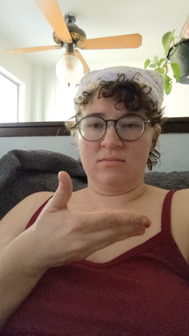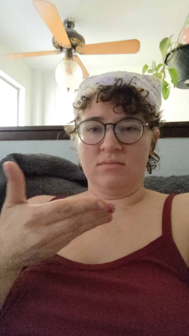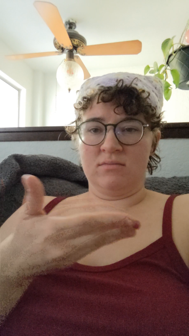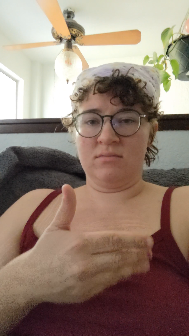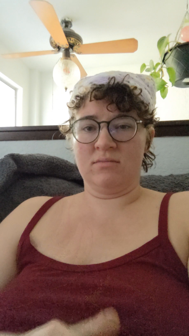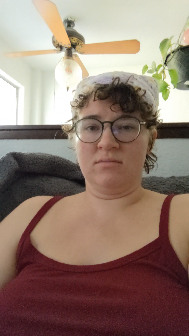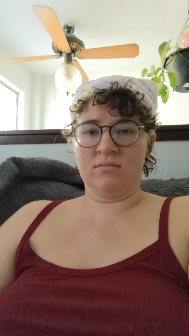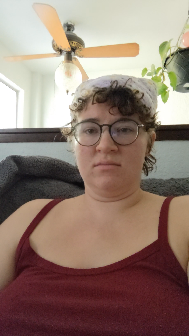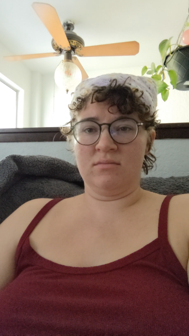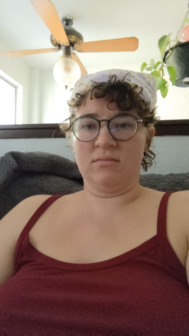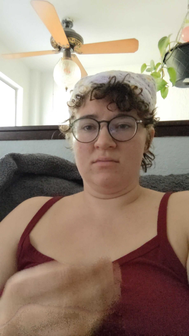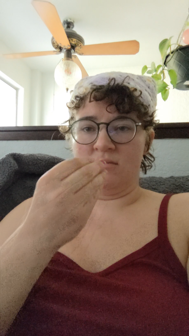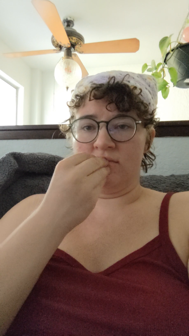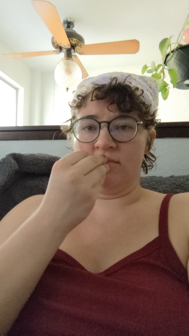eat